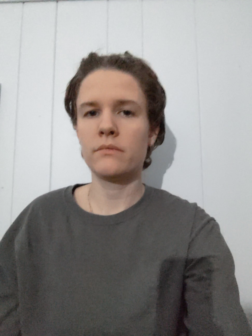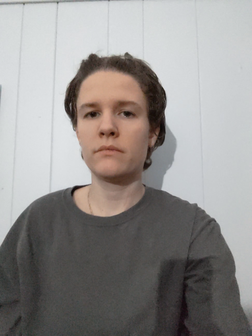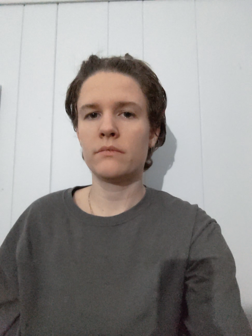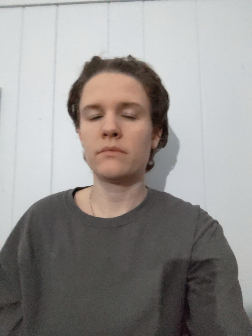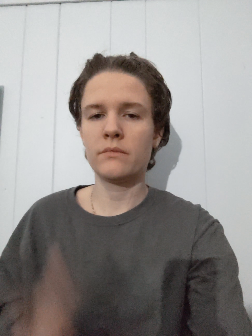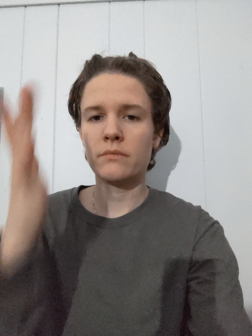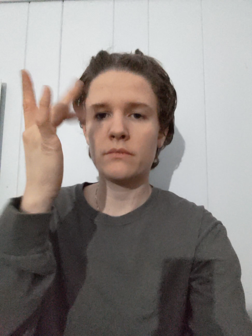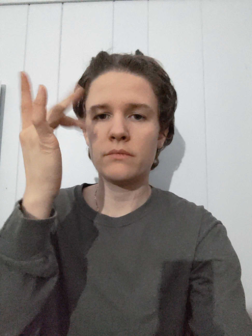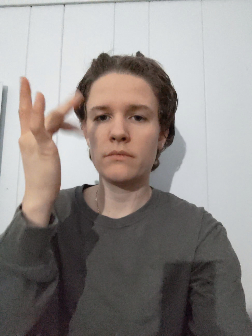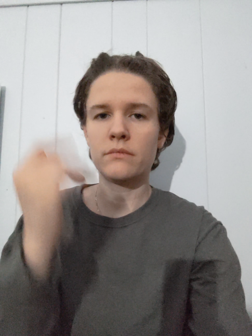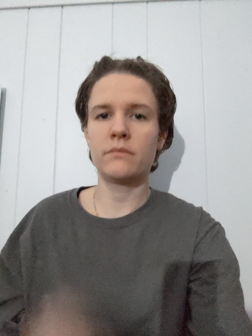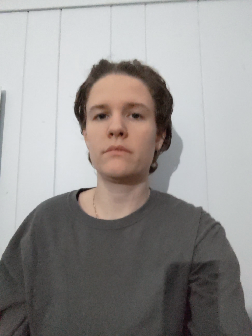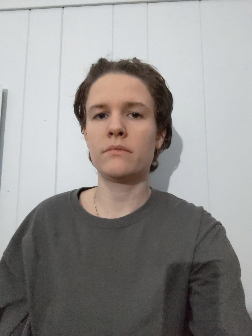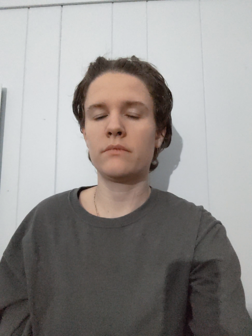why